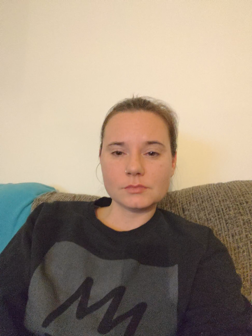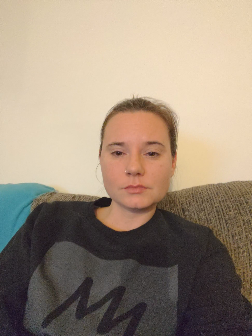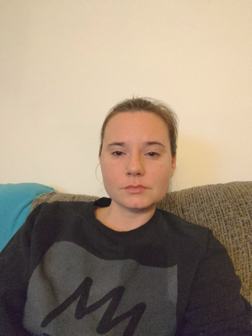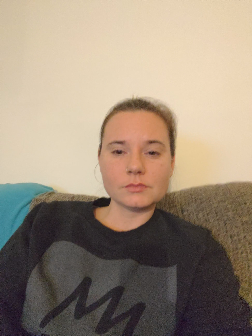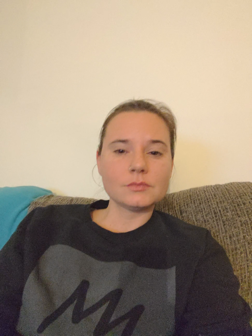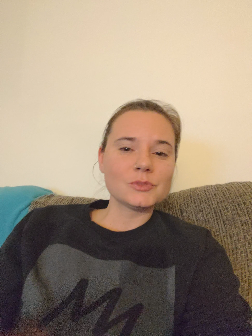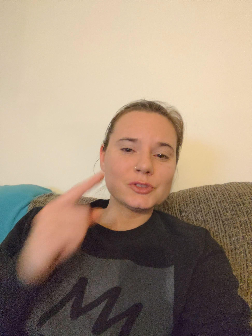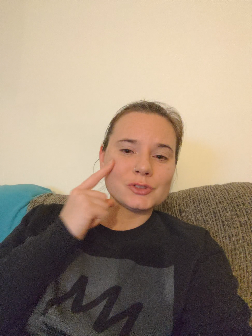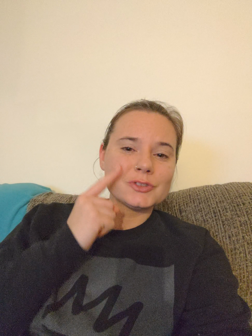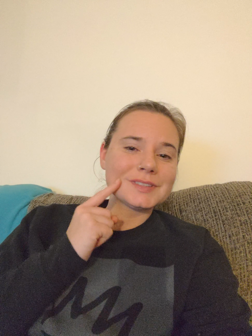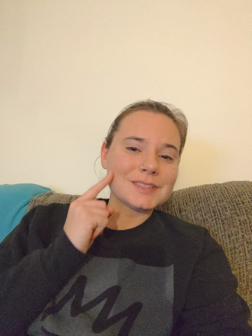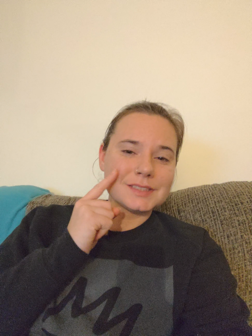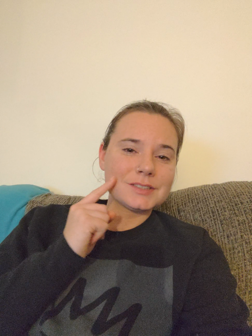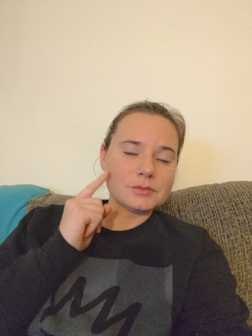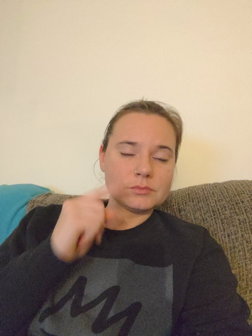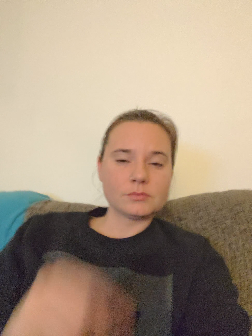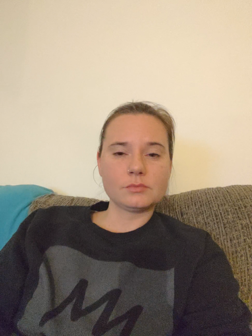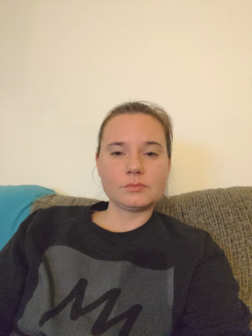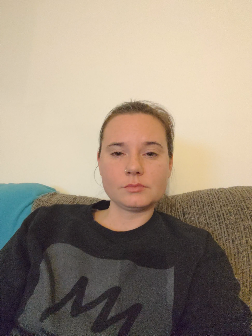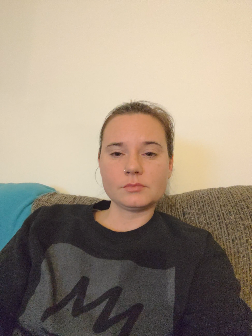cheek